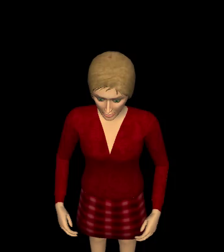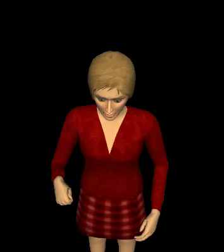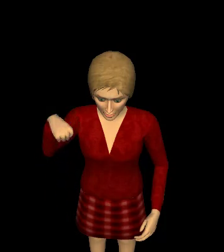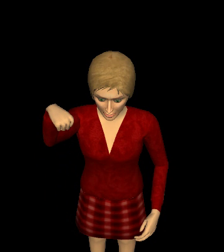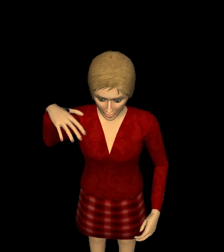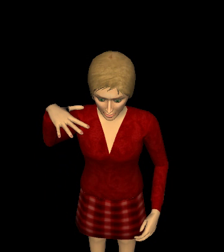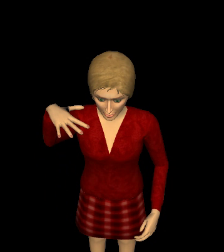ضوء